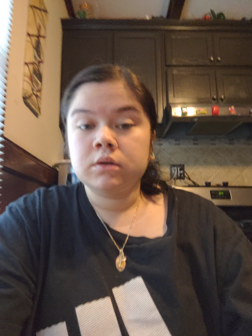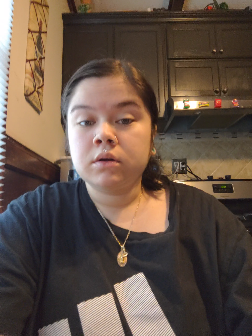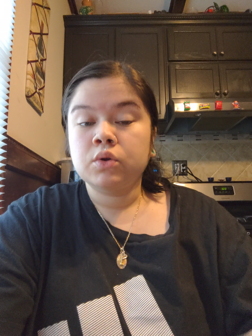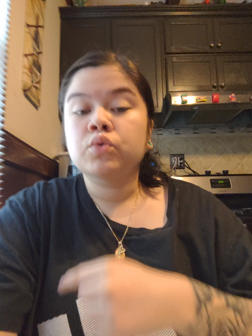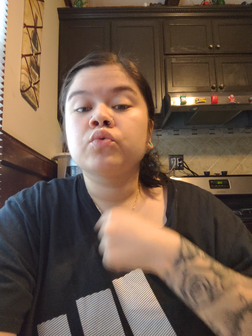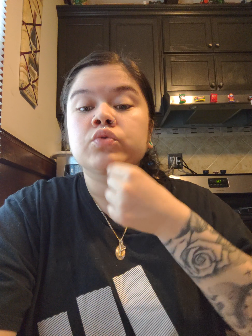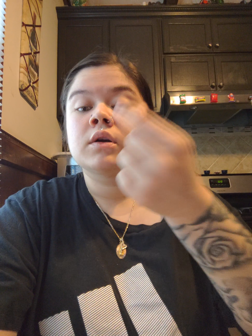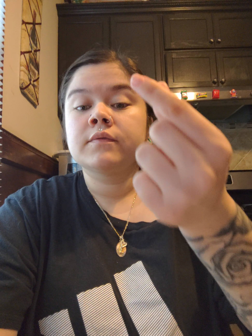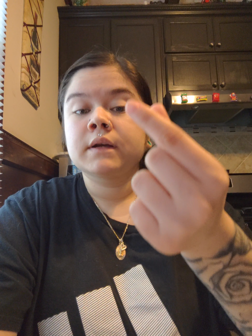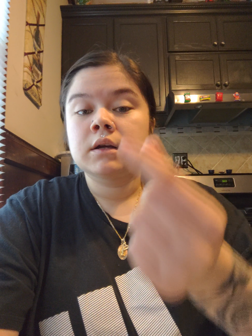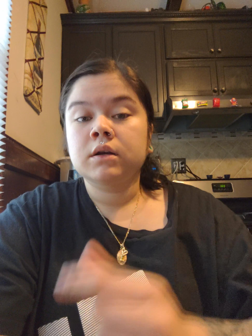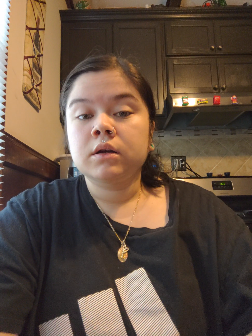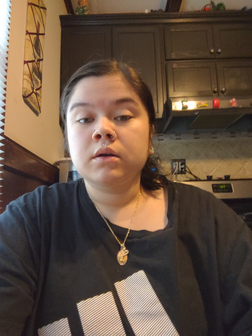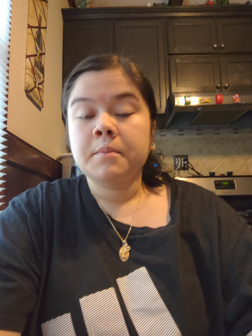giraffe